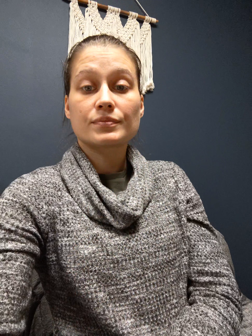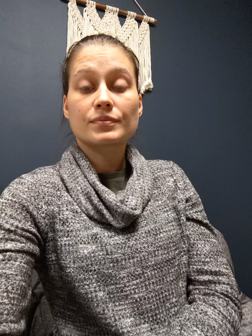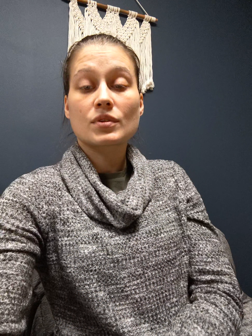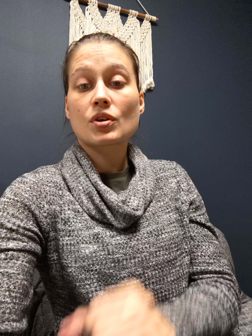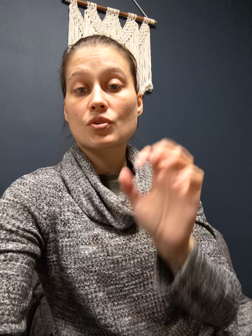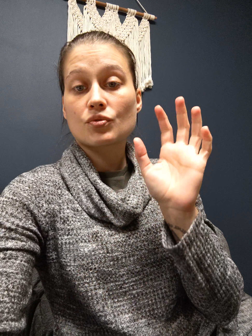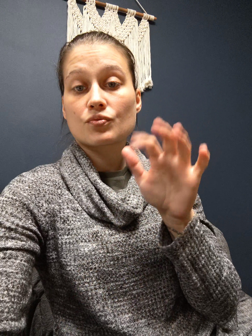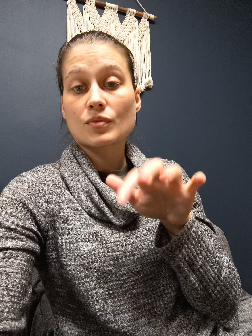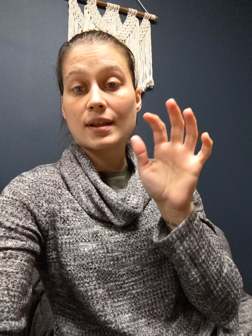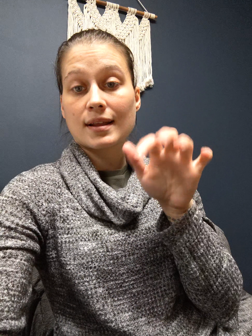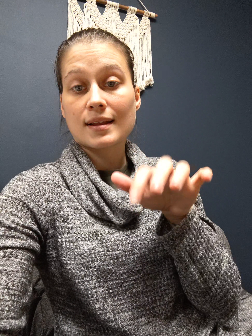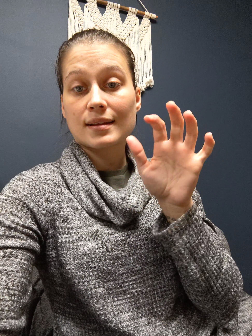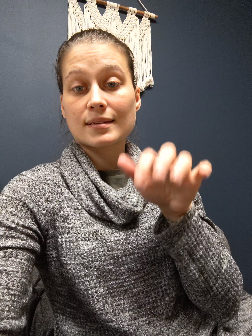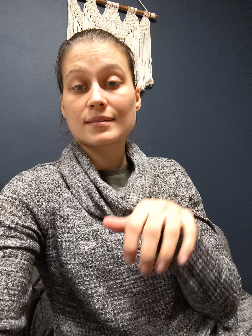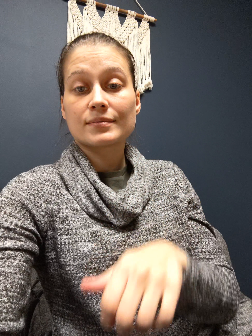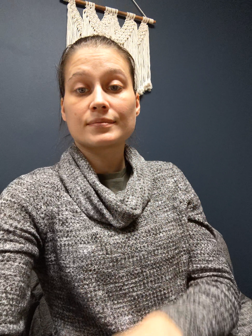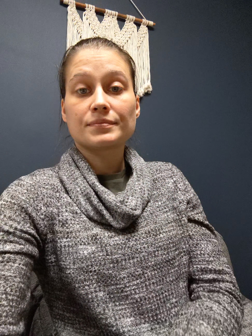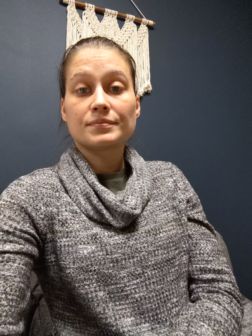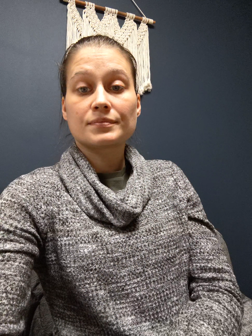rain